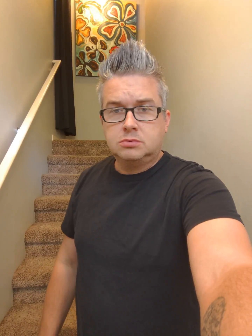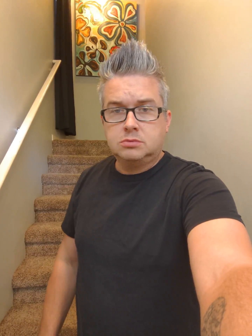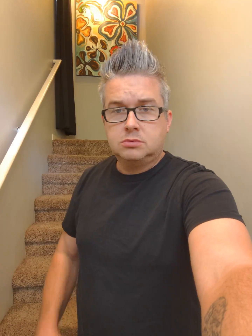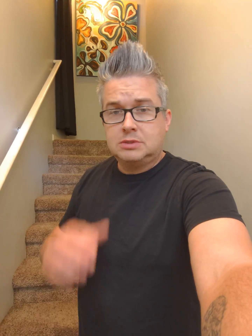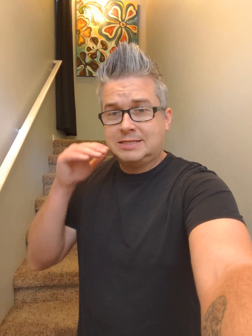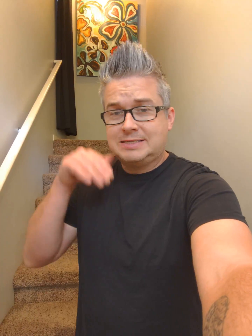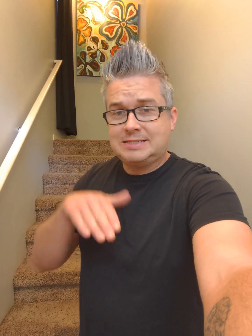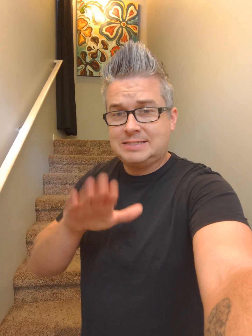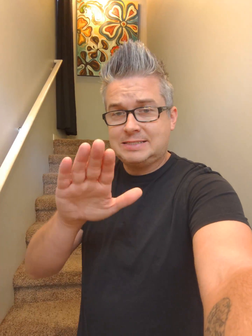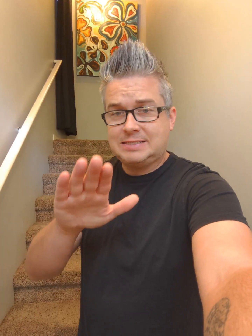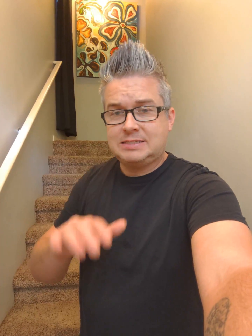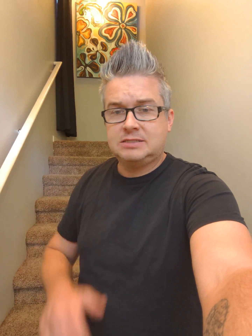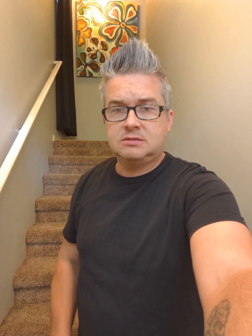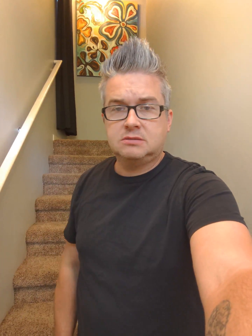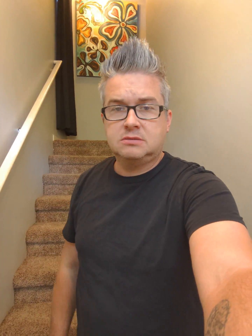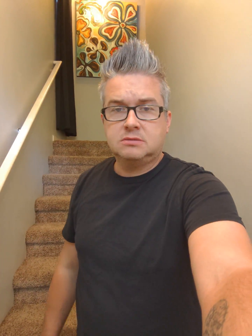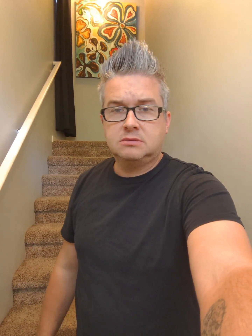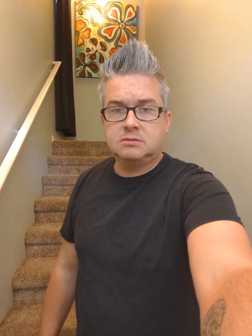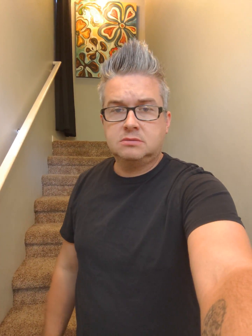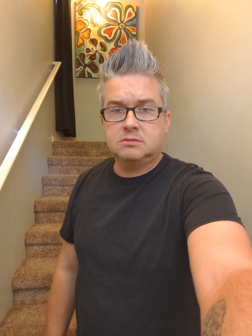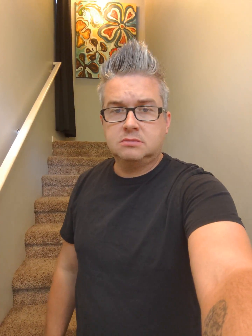enter